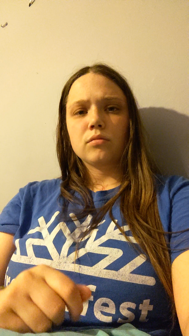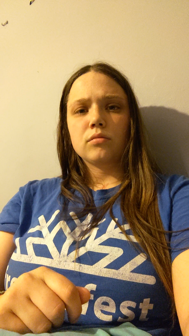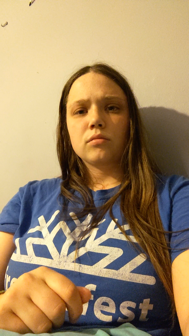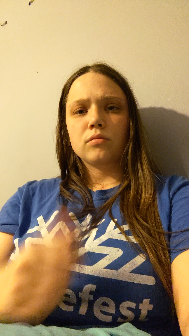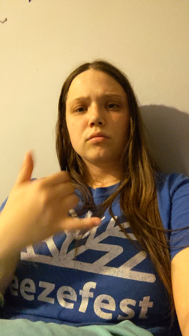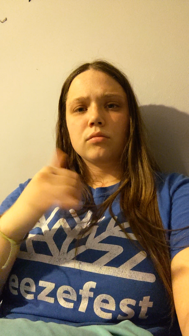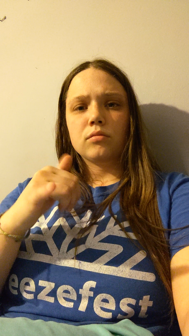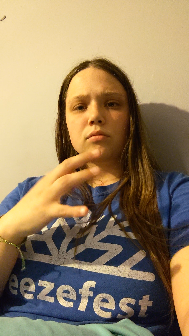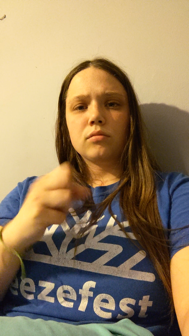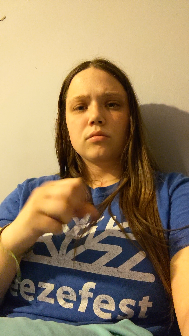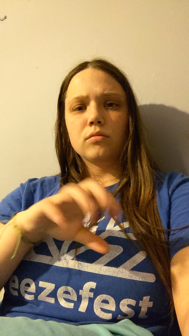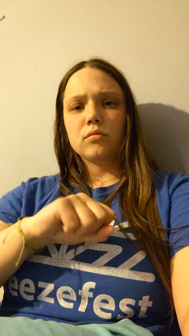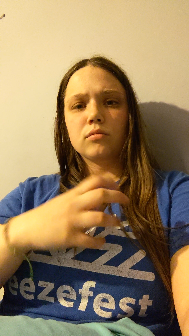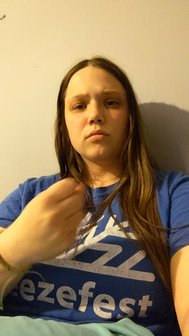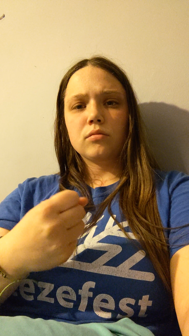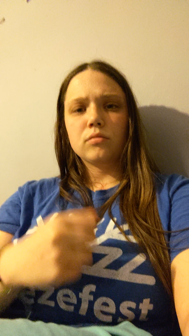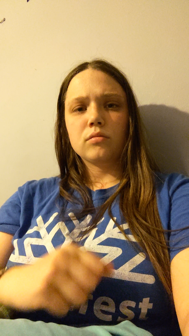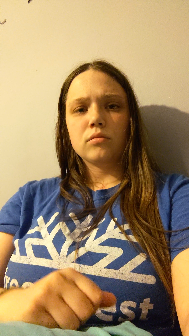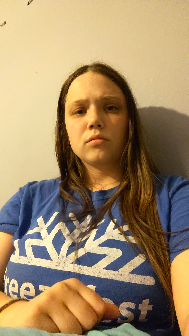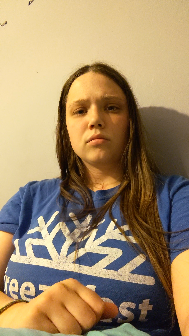play dough